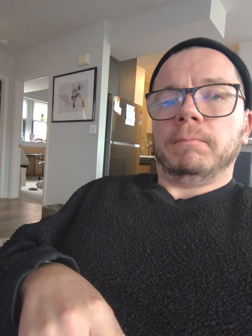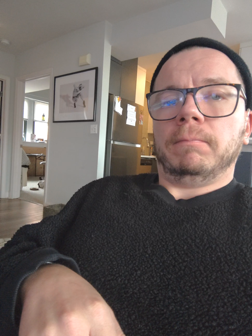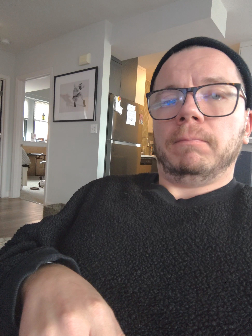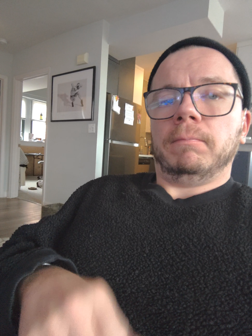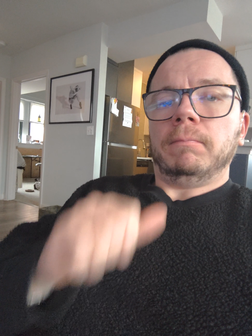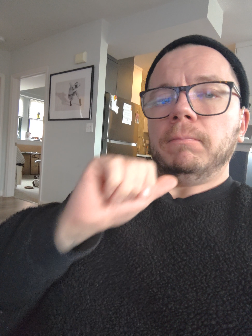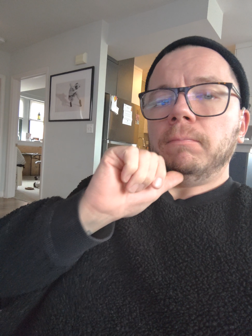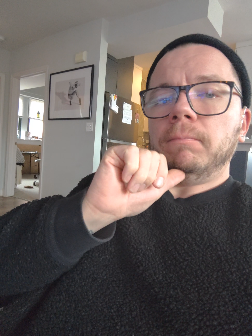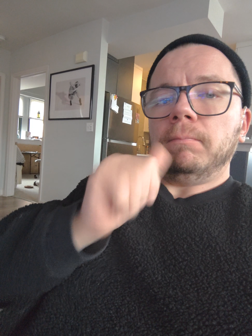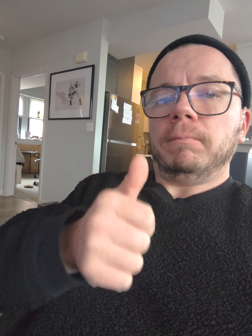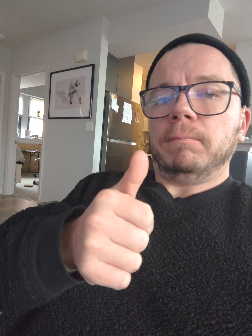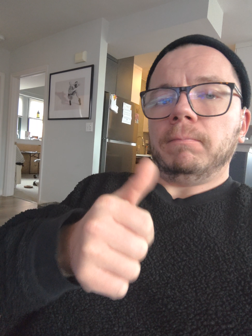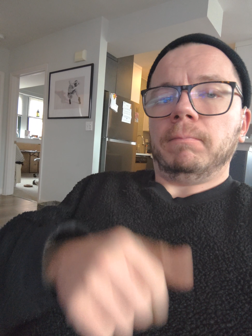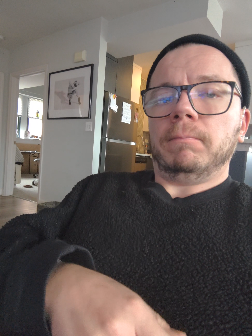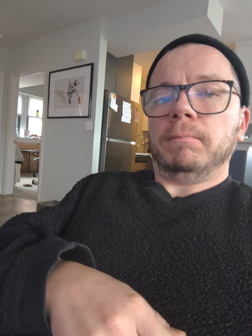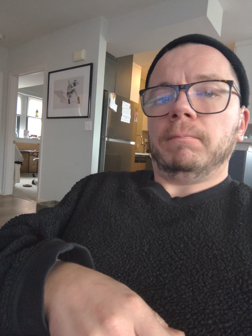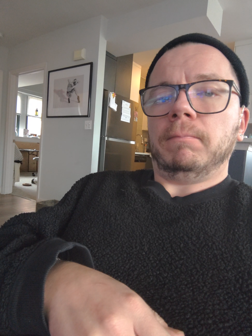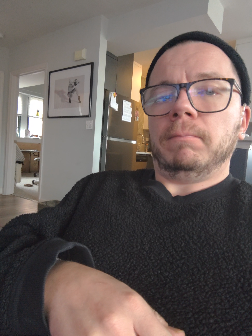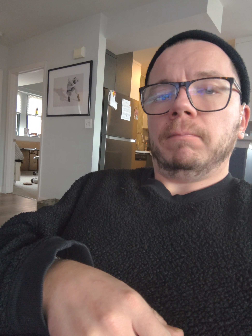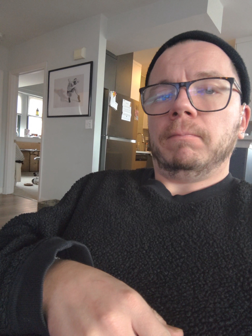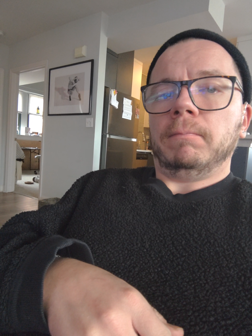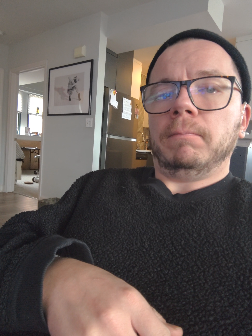not